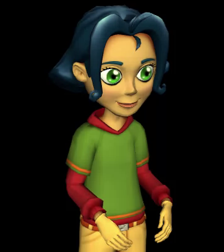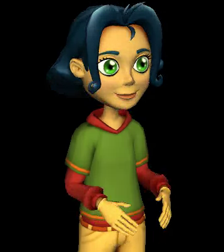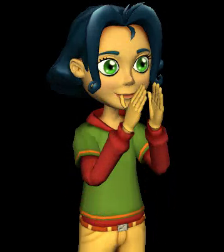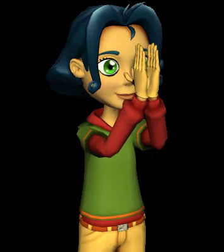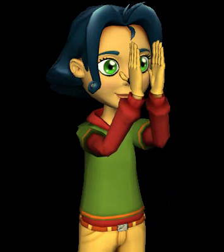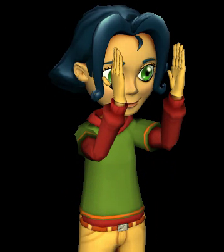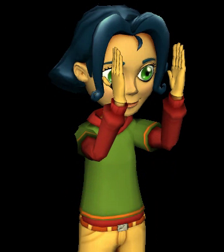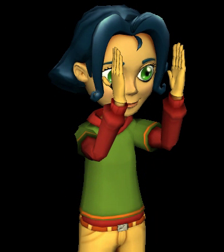مكتبة